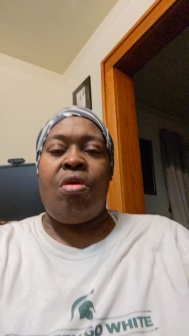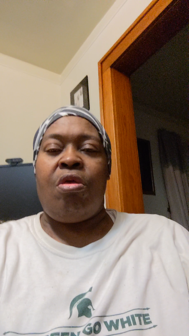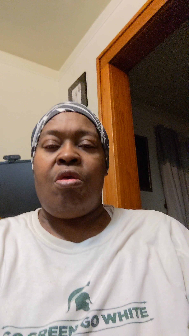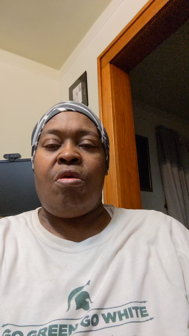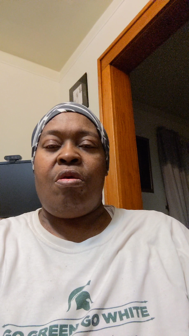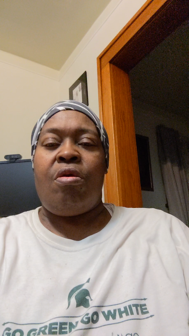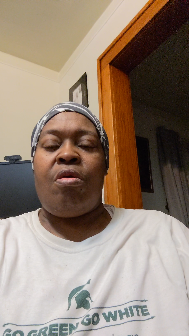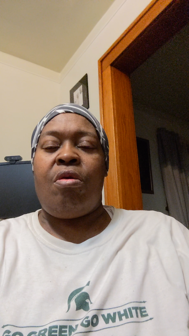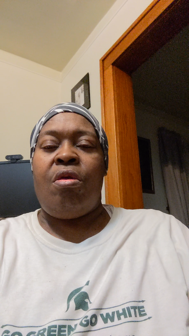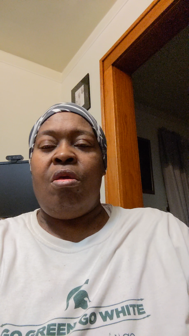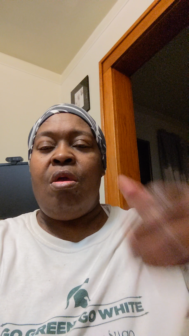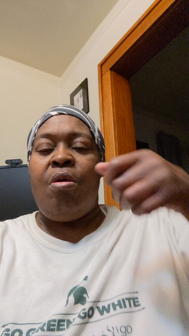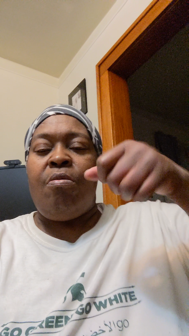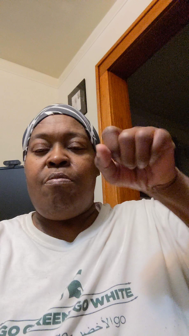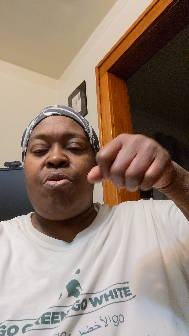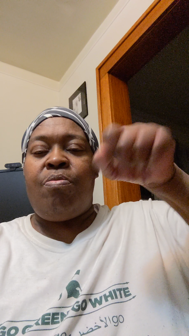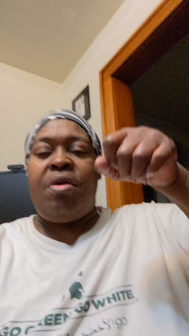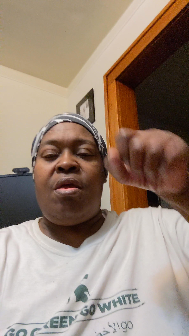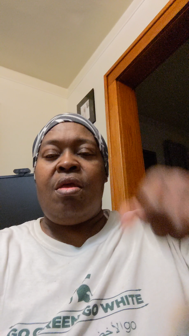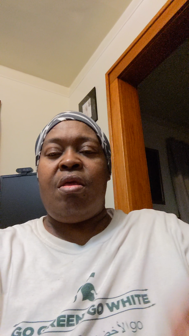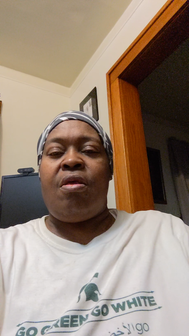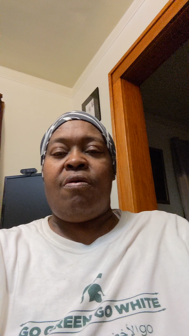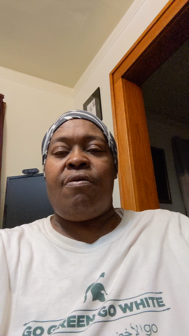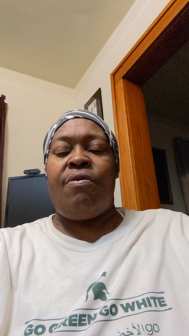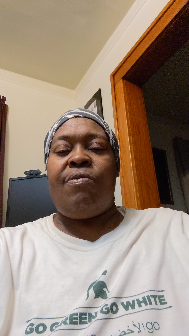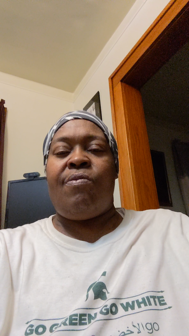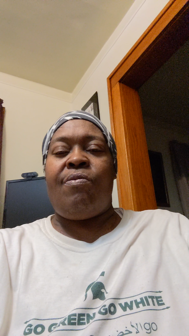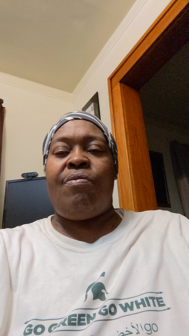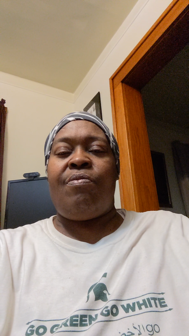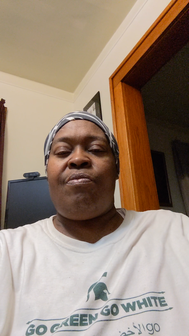motorcycle